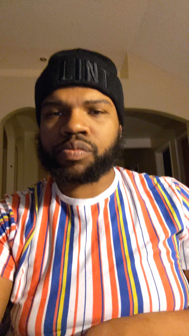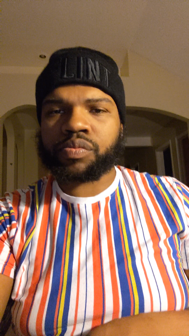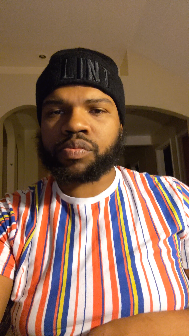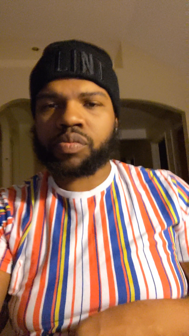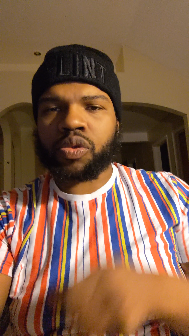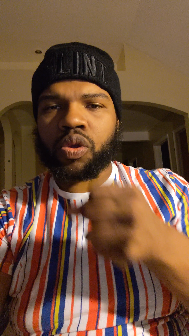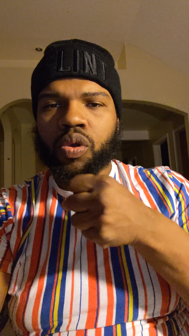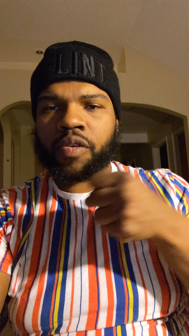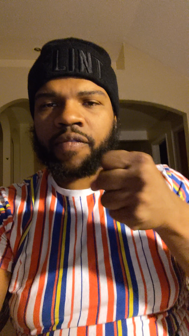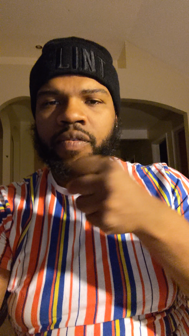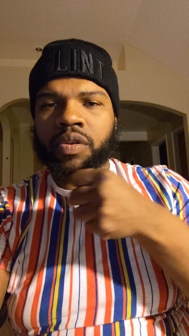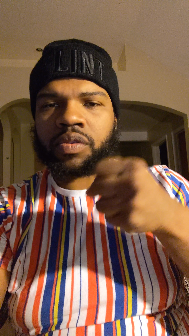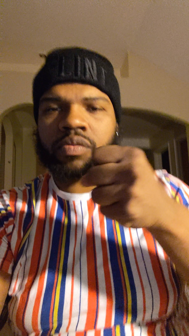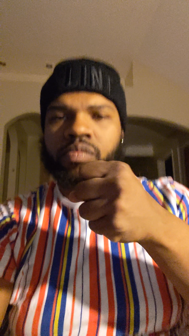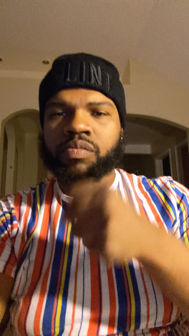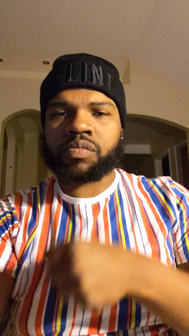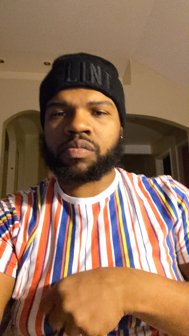coffee